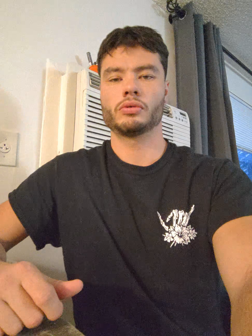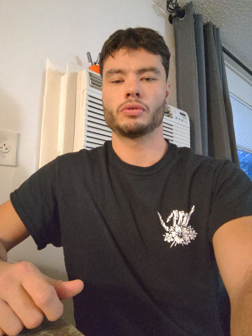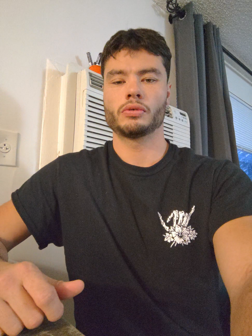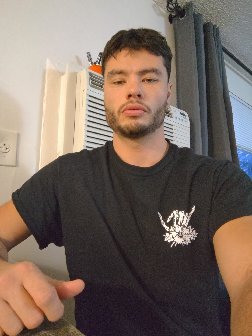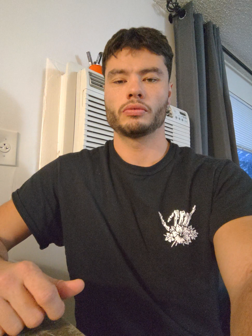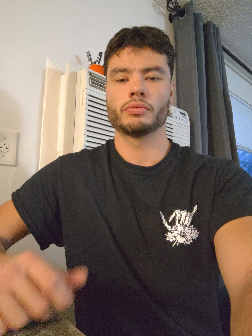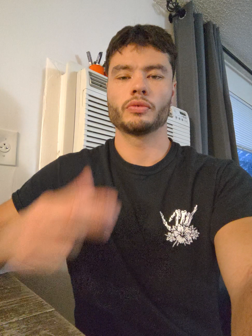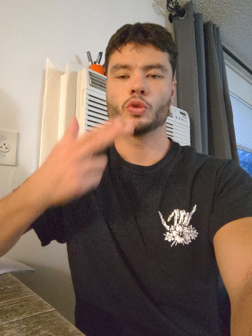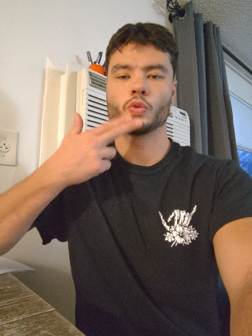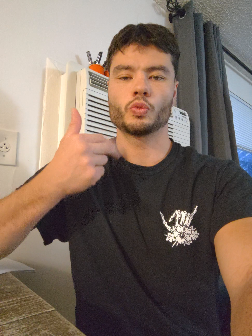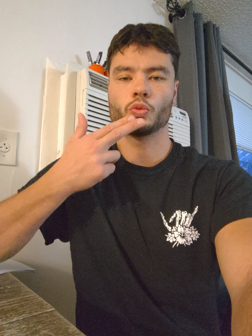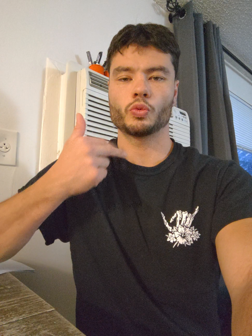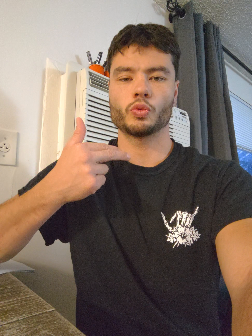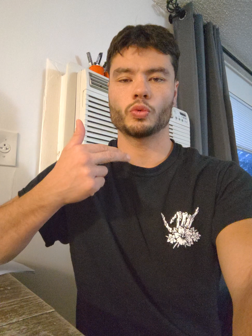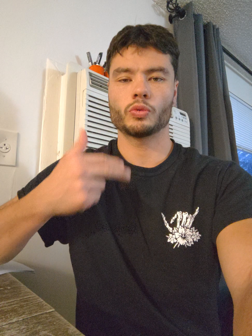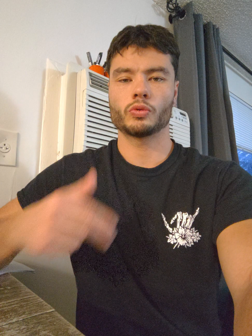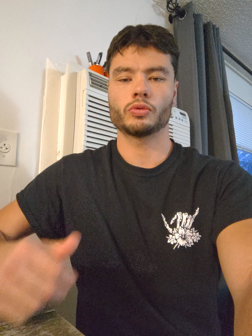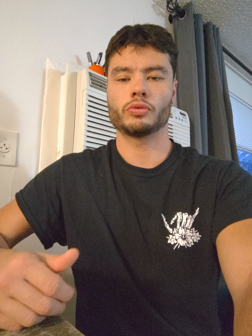cute